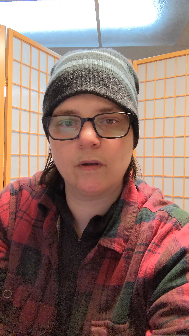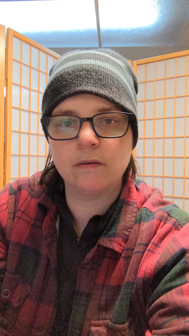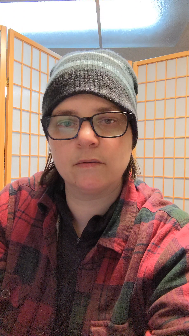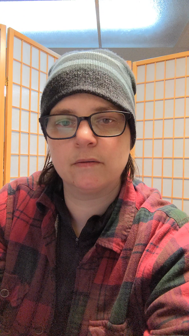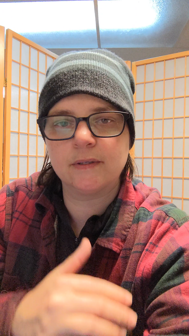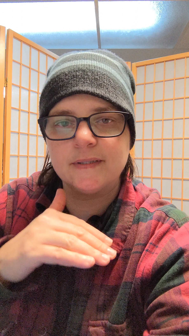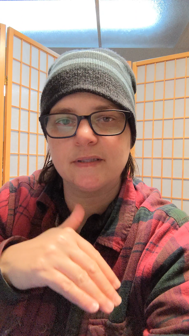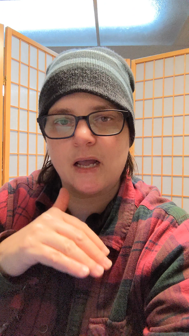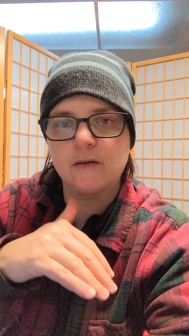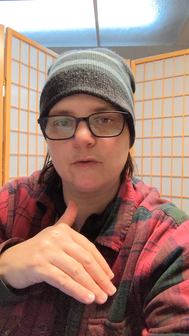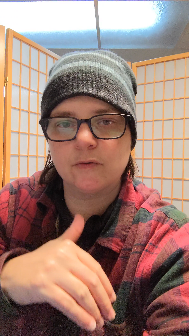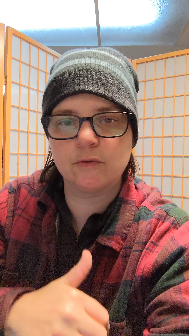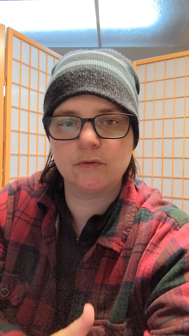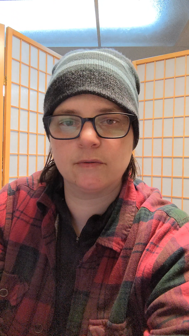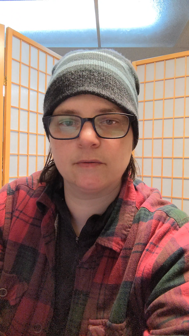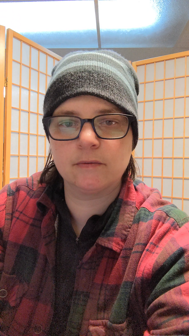doctor